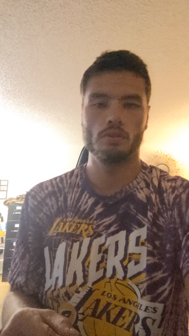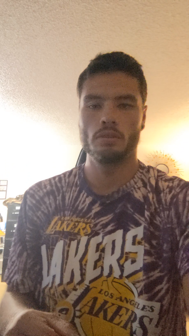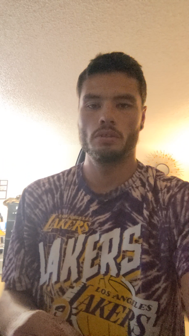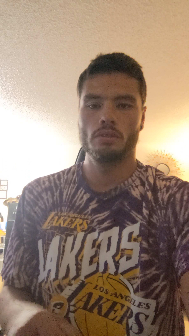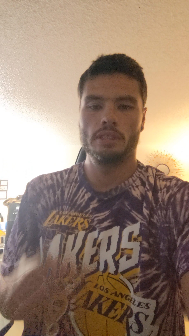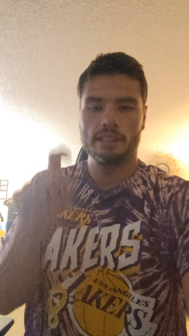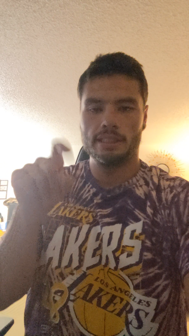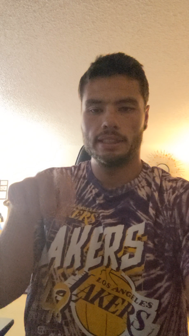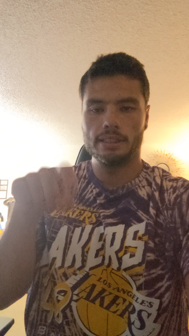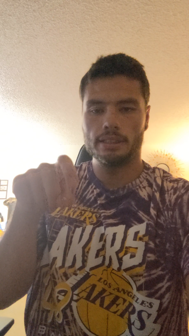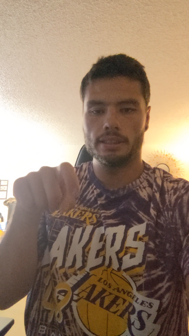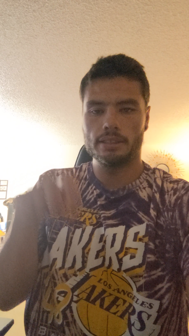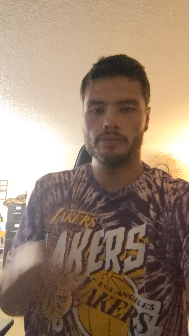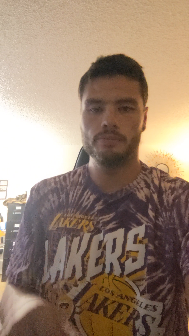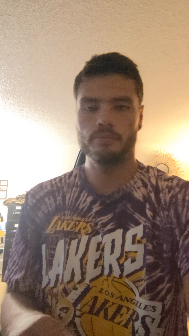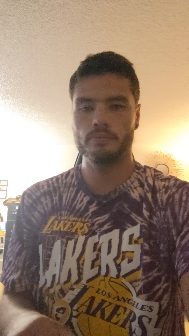need